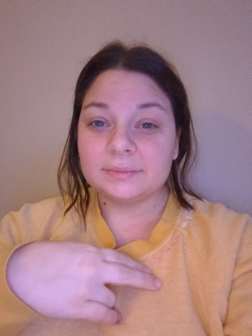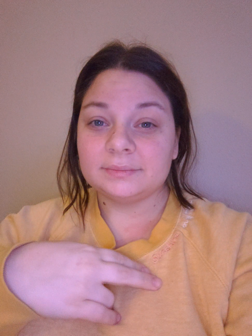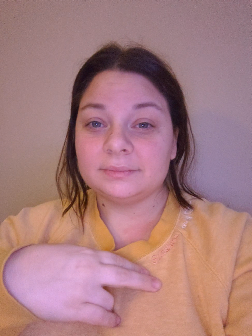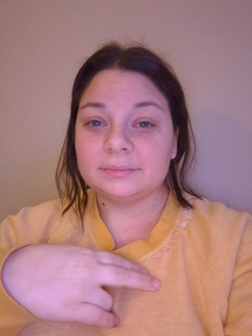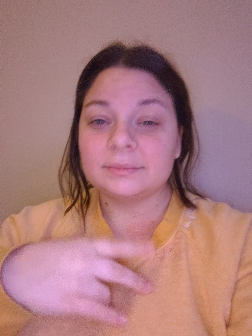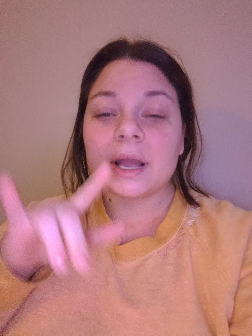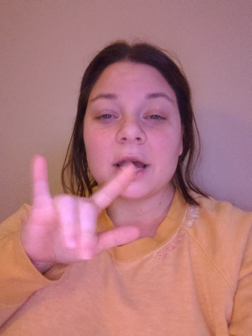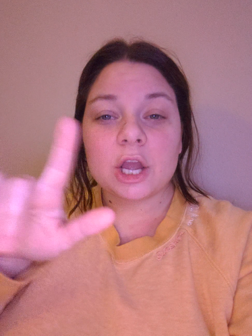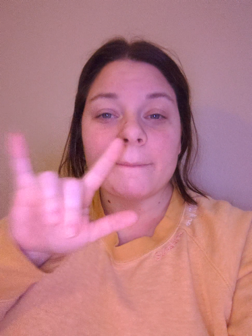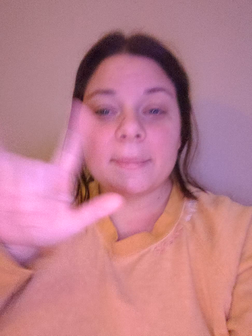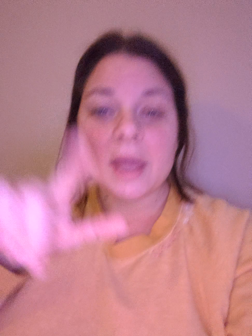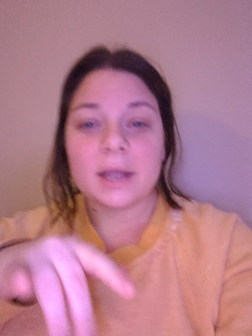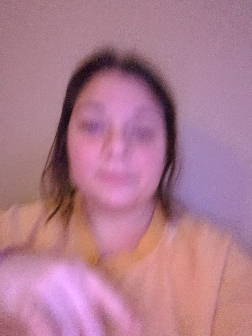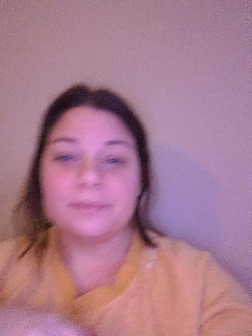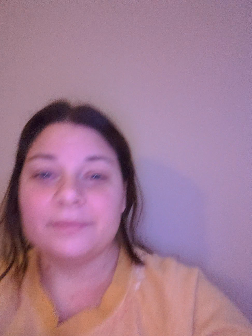airplane